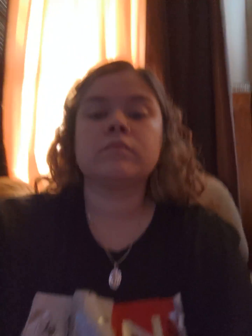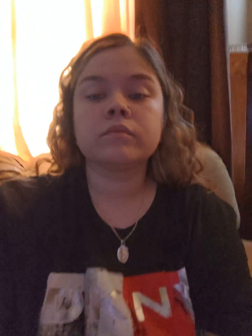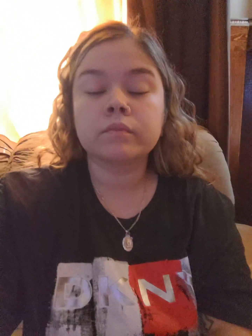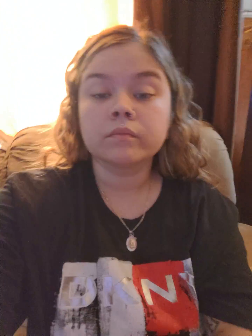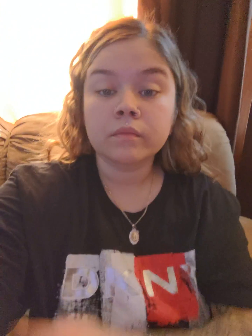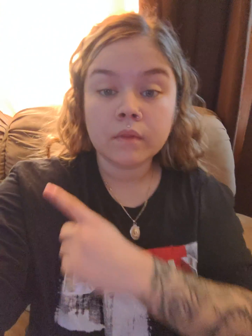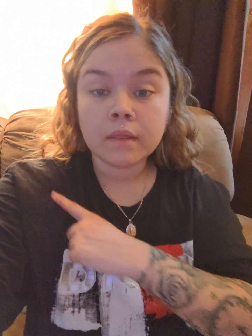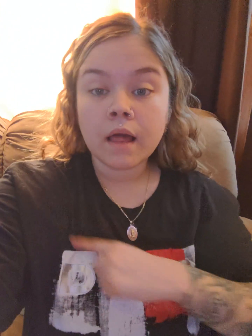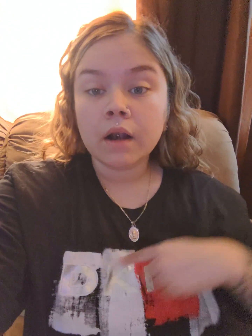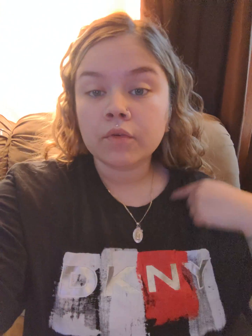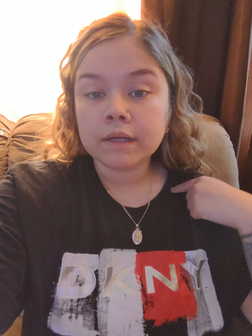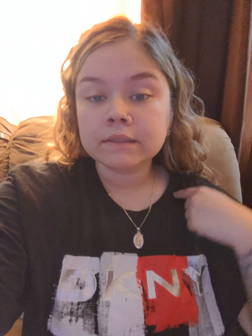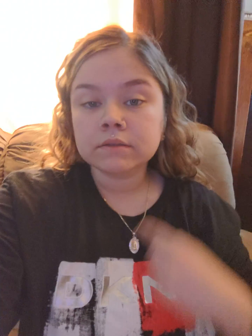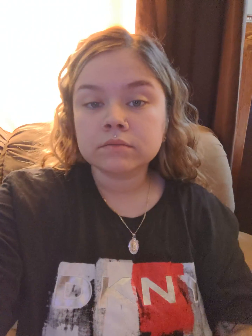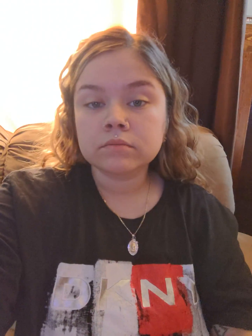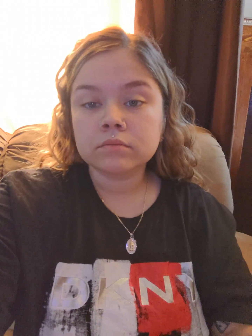necklace